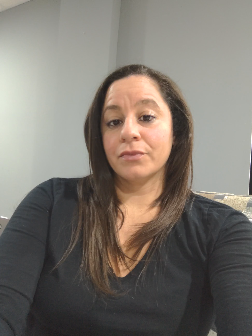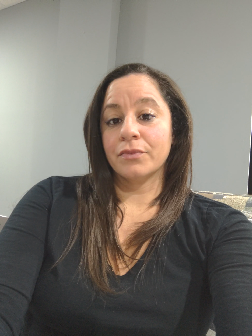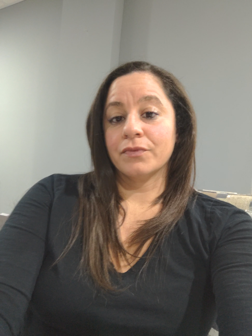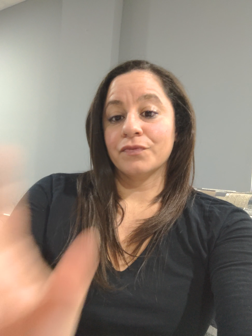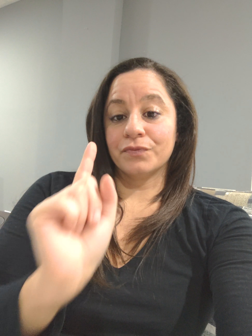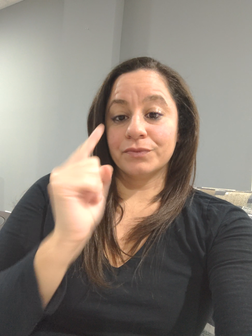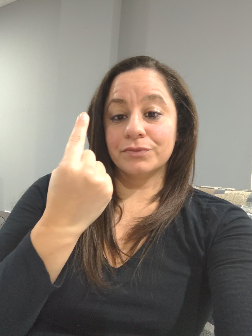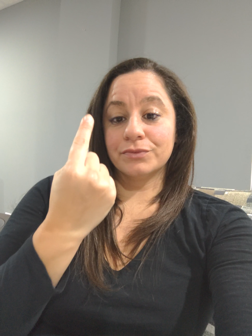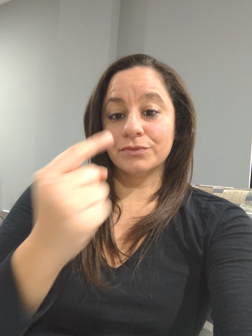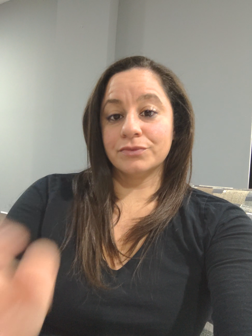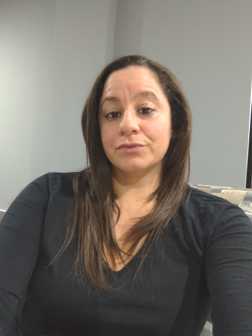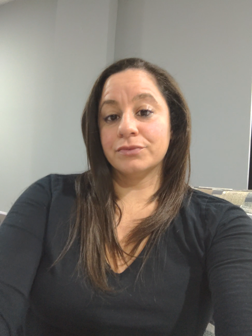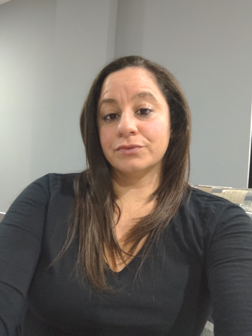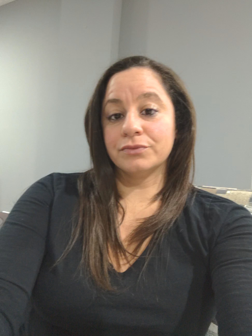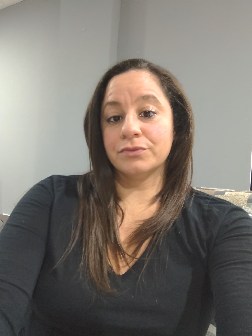first